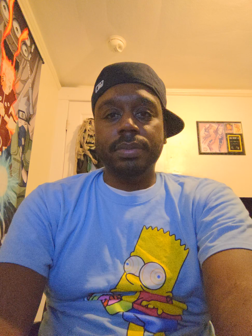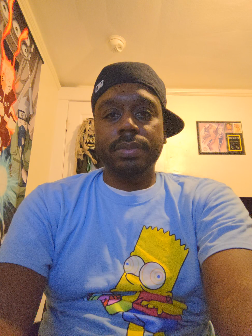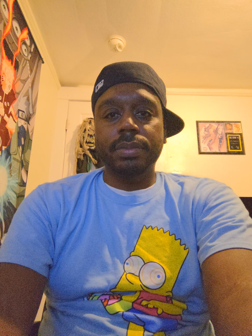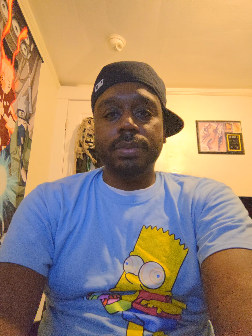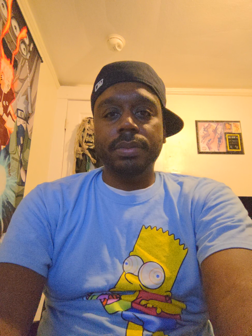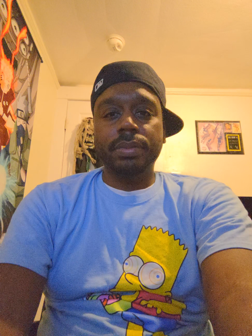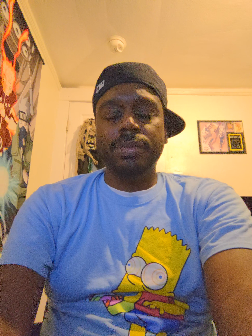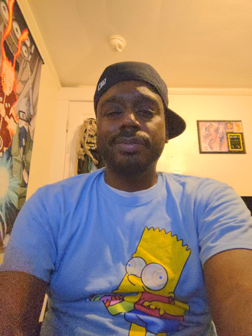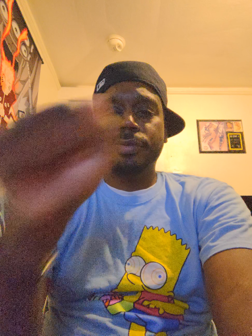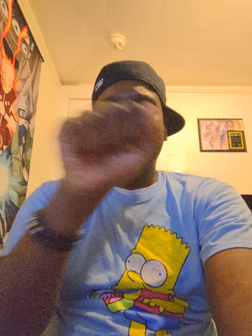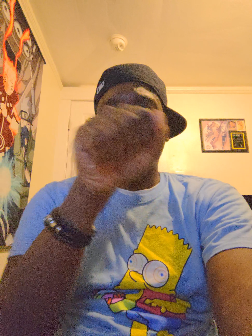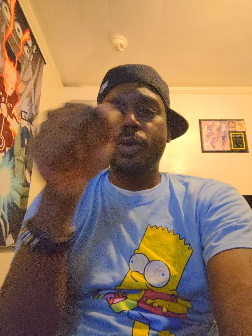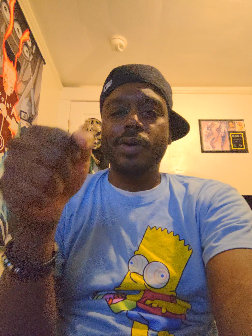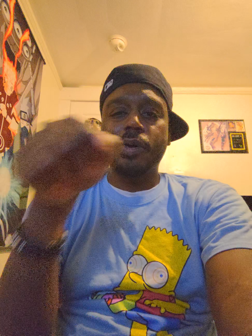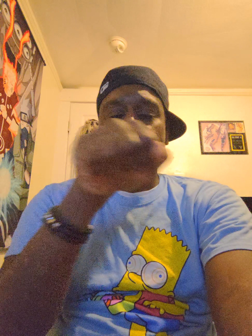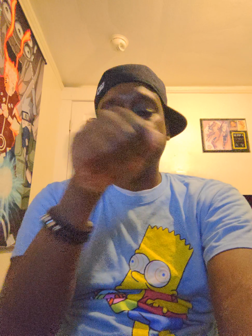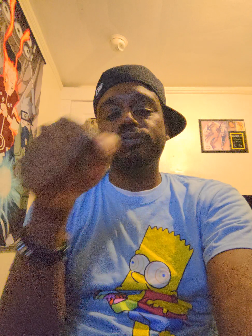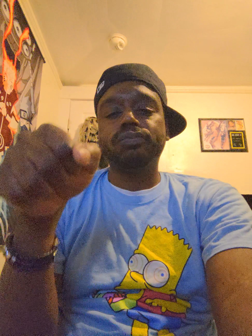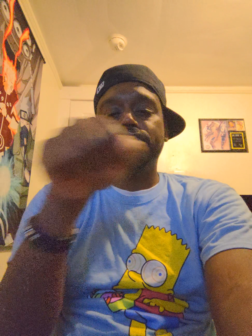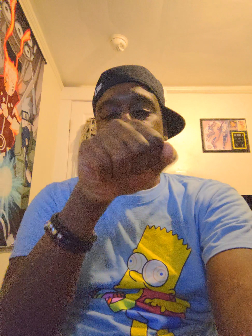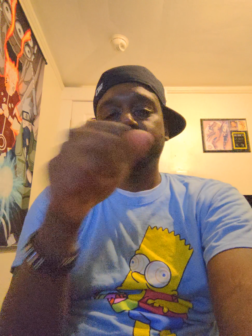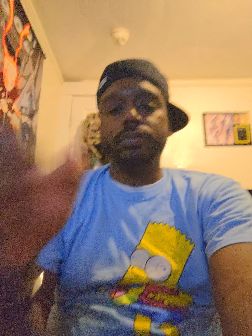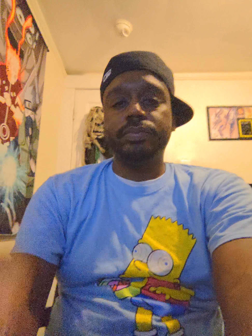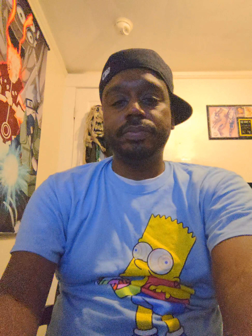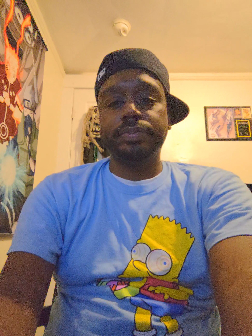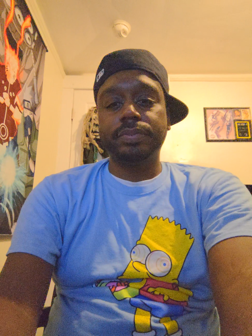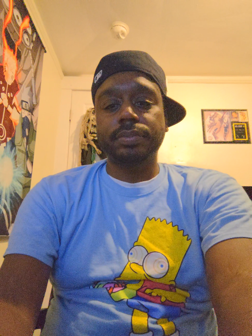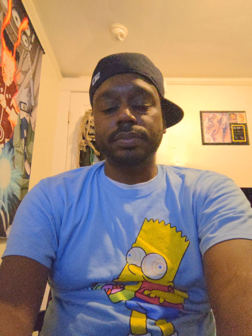car